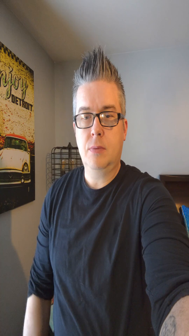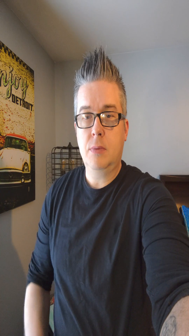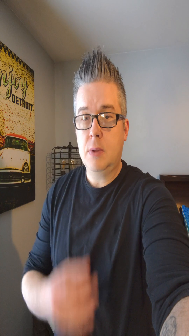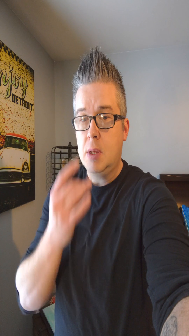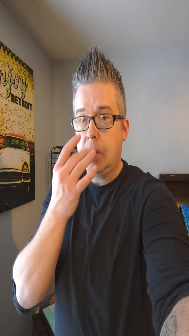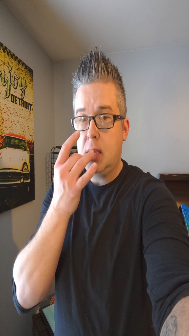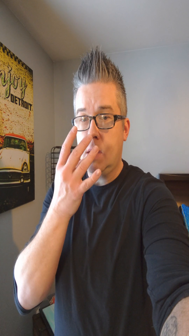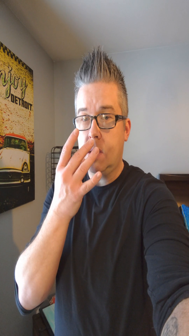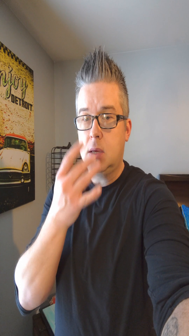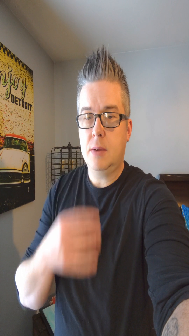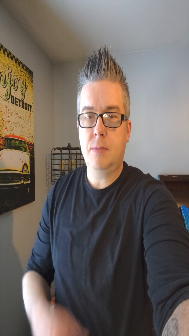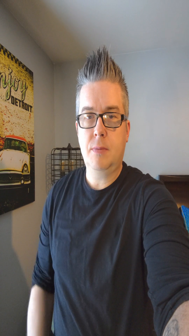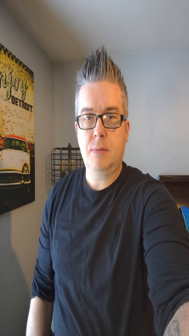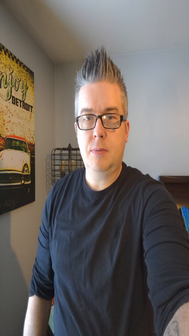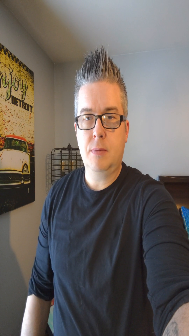snack